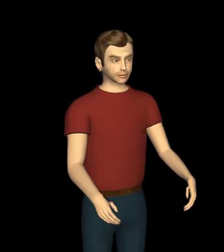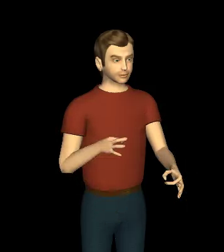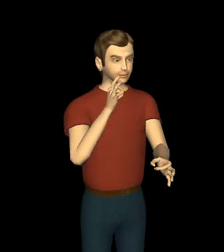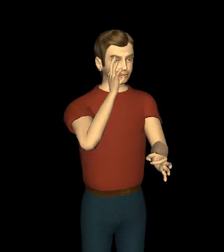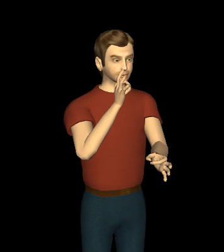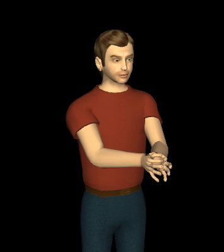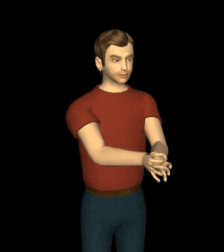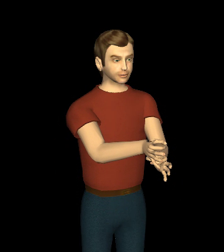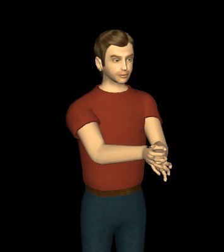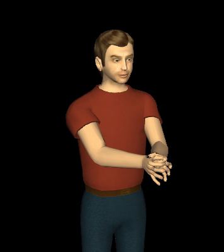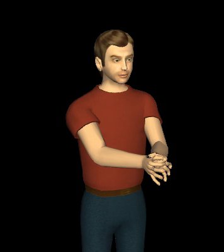حبة عنب